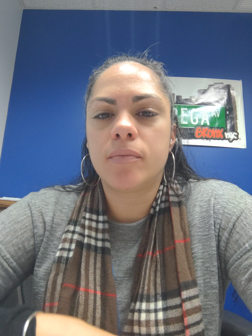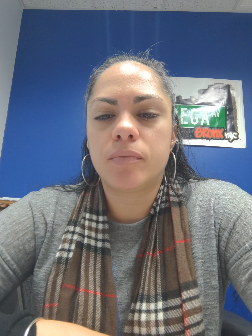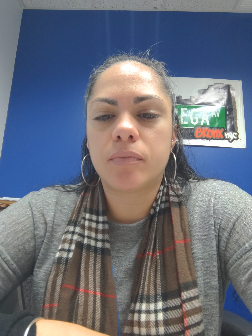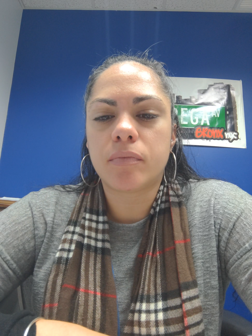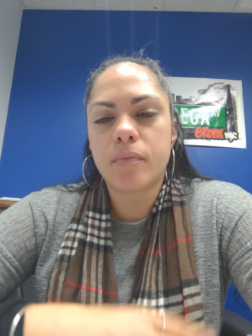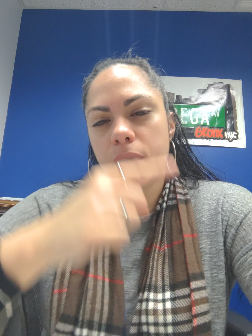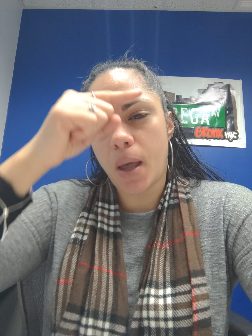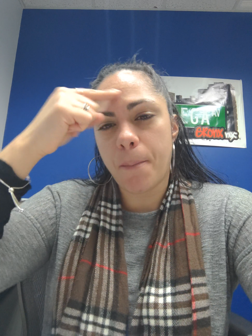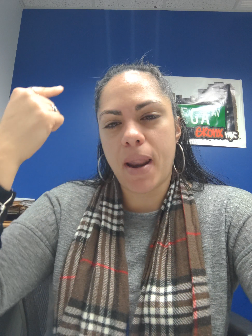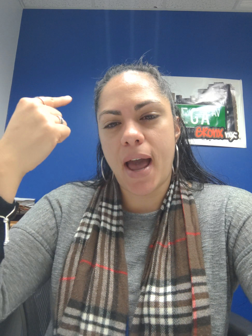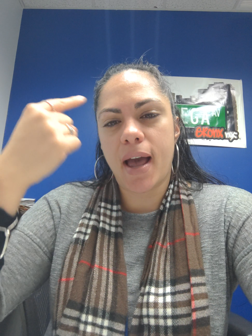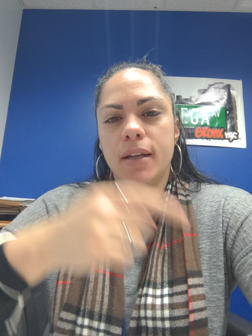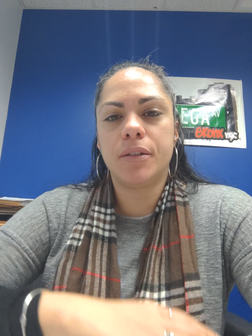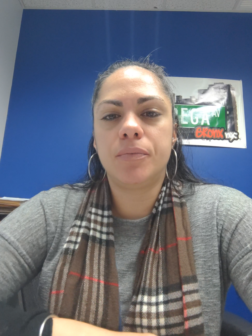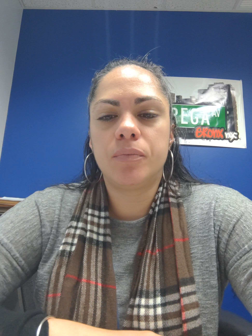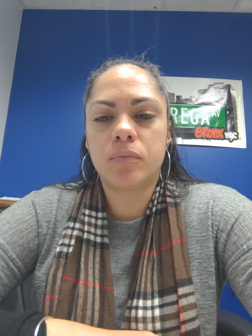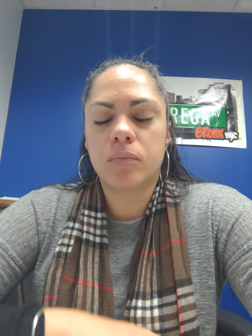black